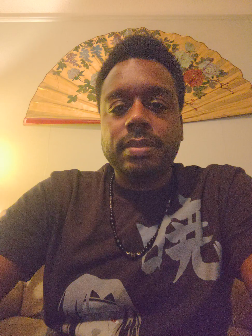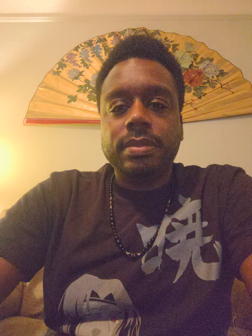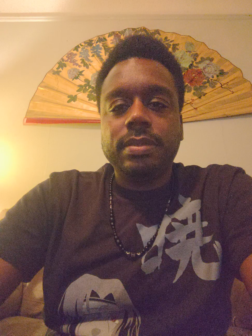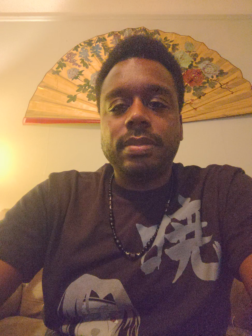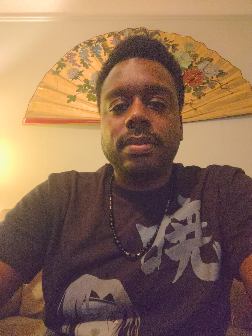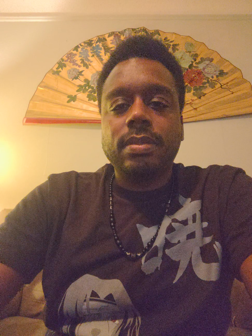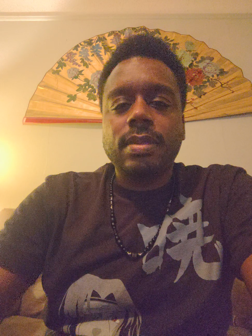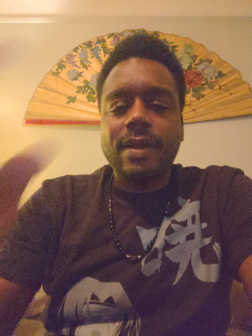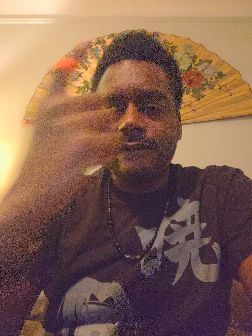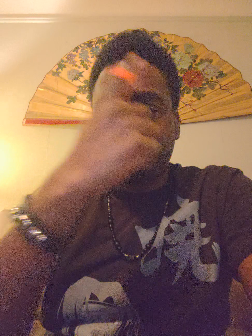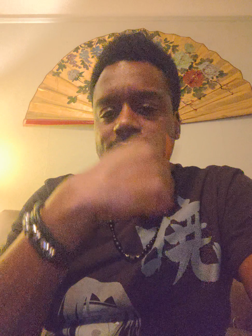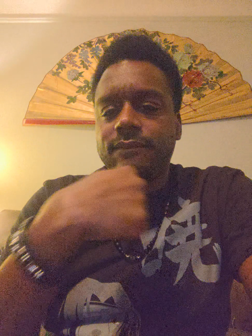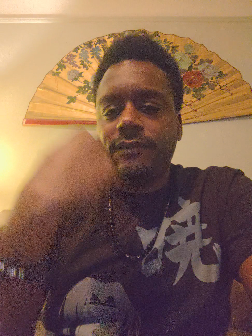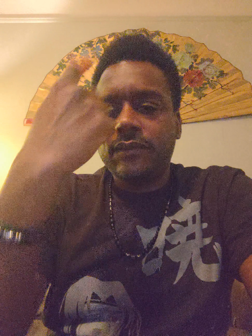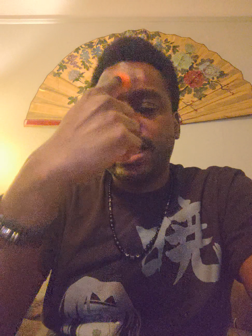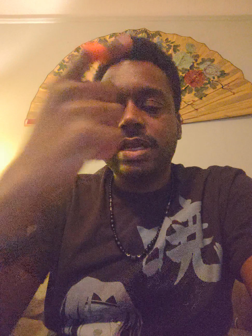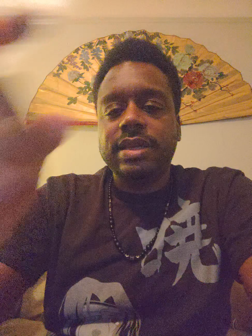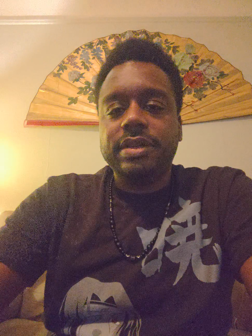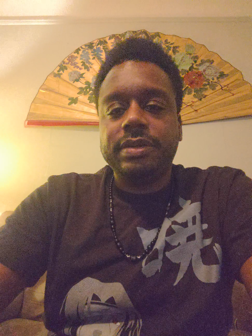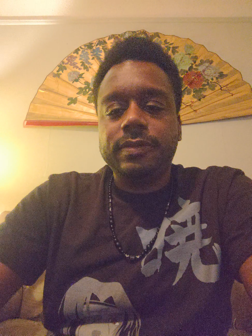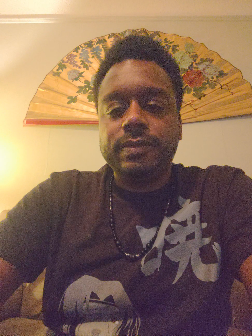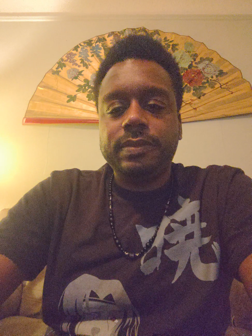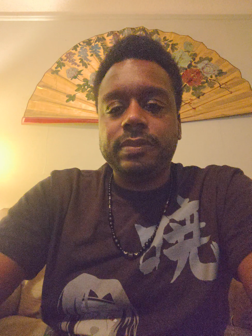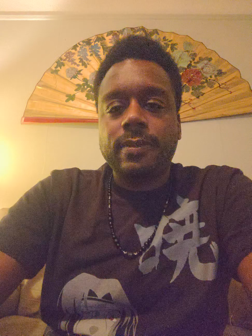face